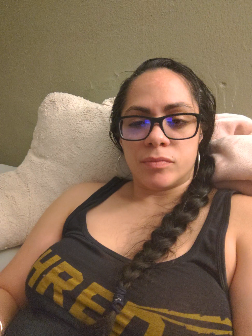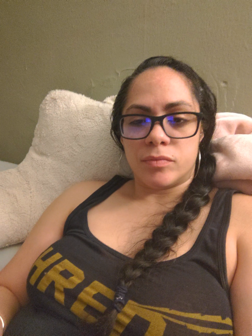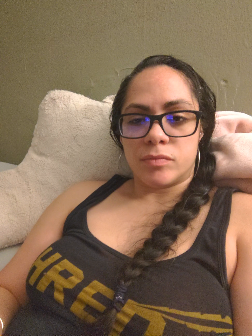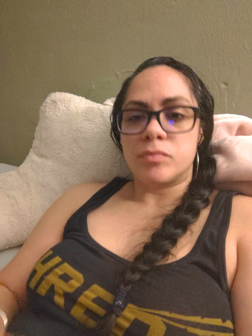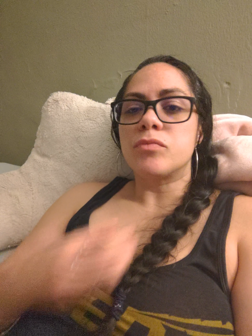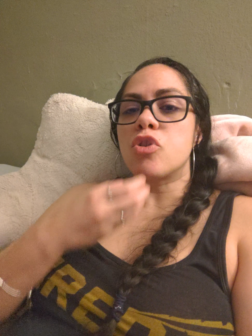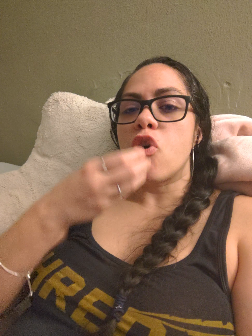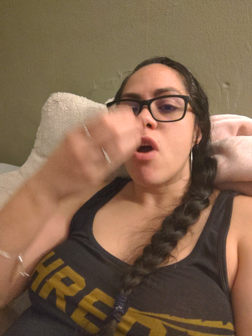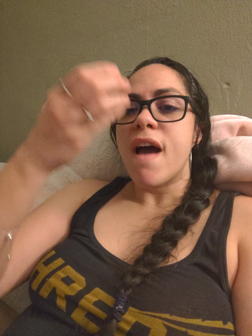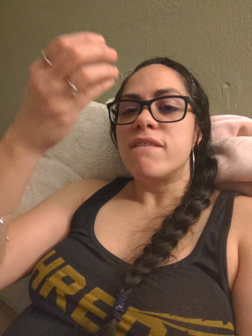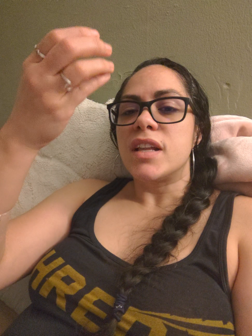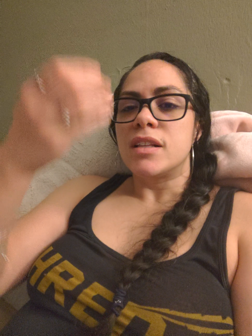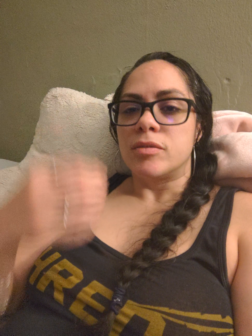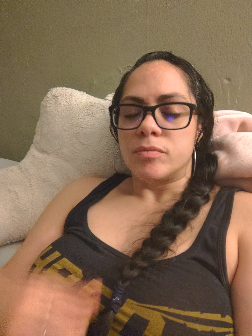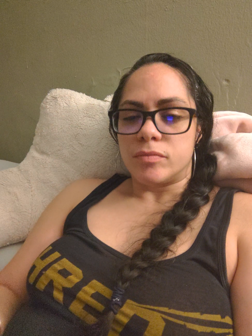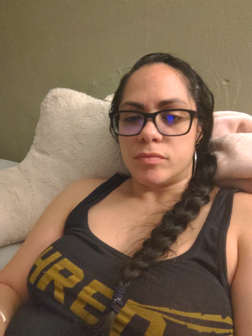giraffe